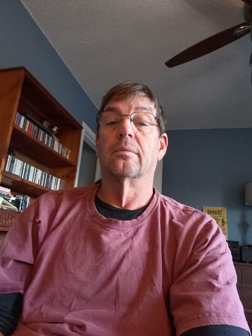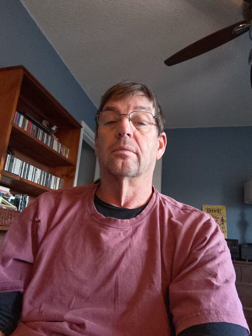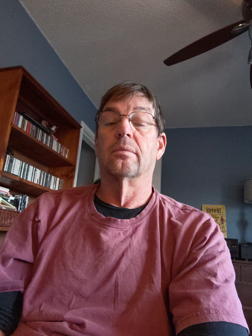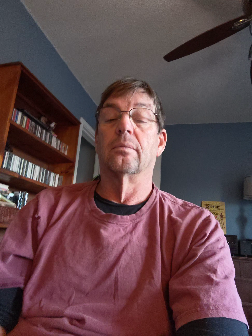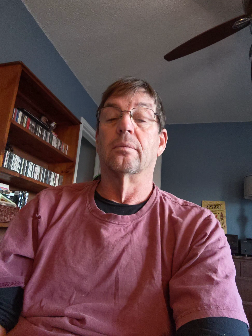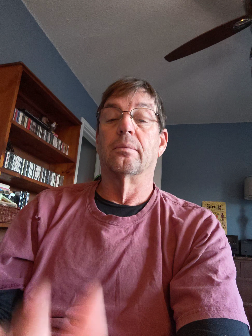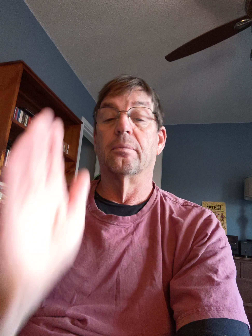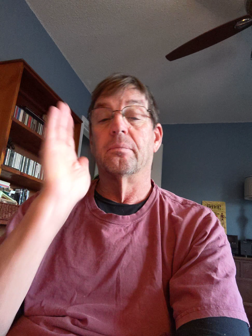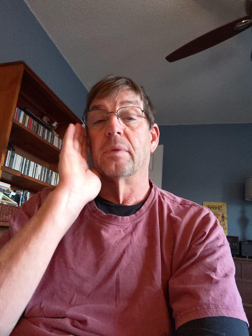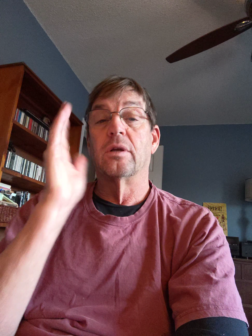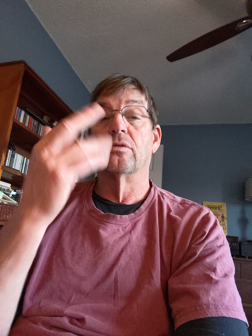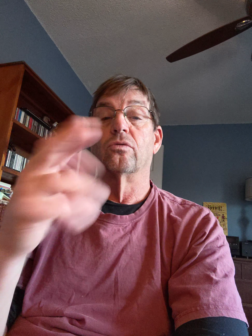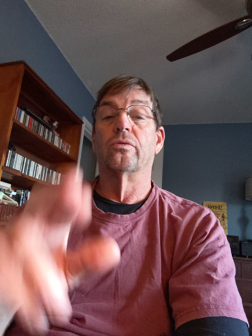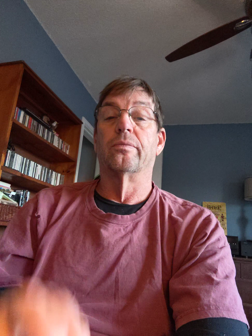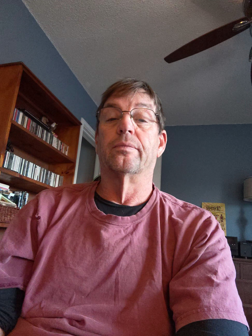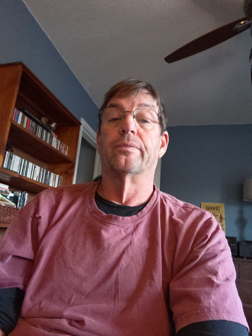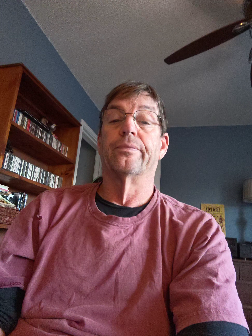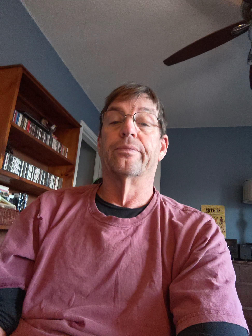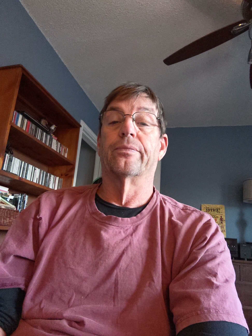bedroom